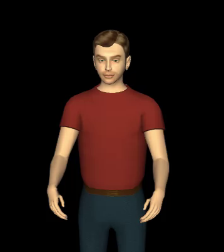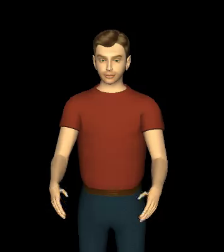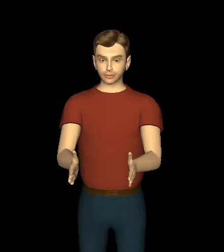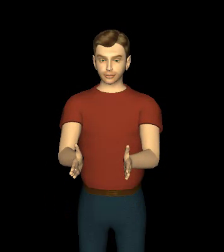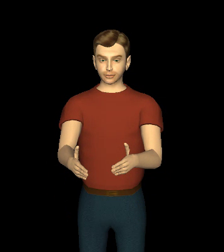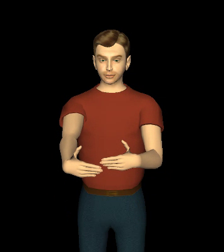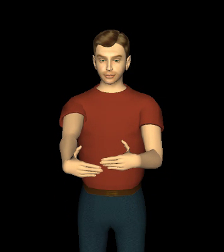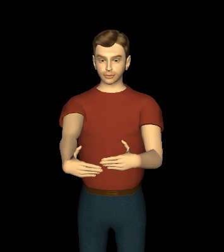حزمة